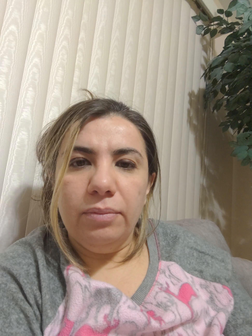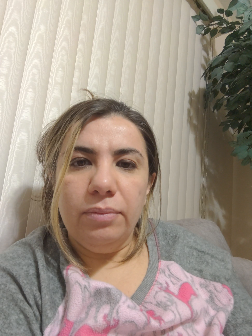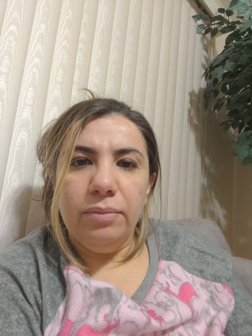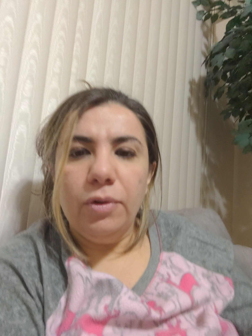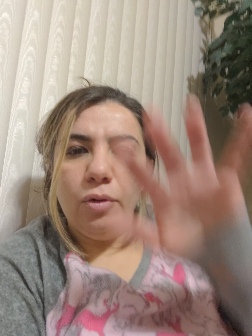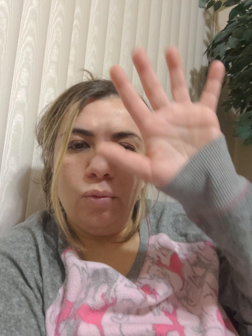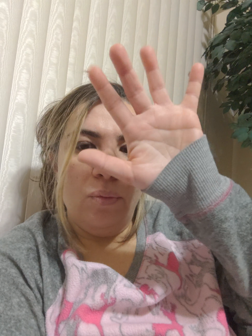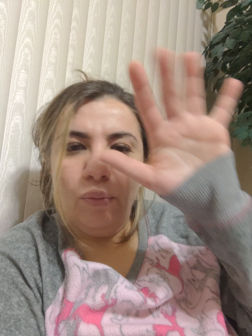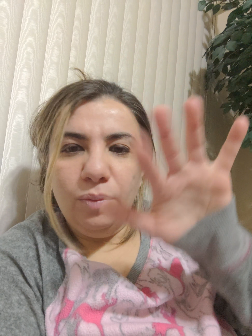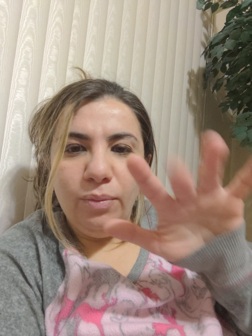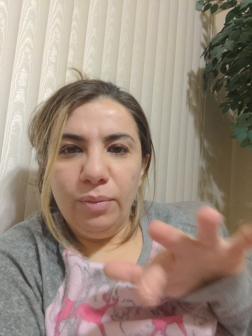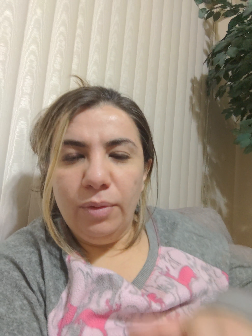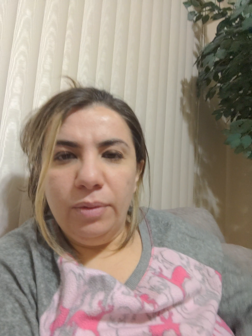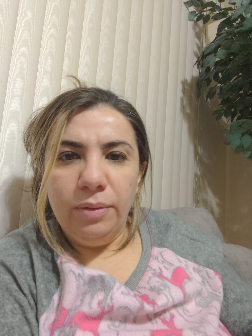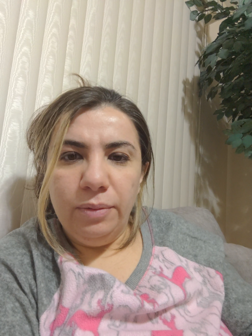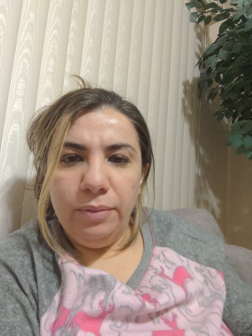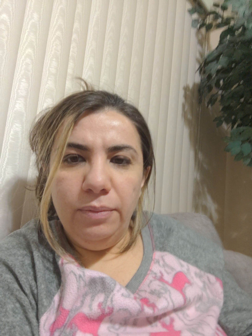snow